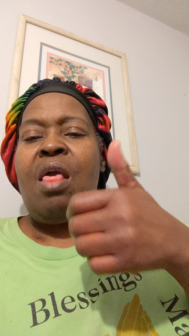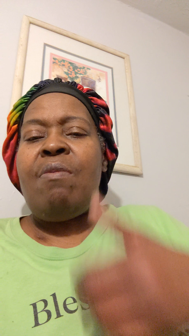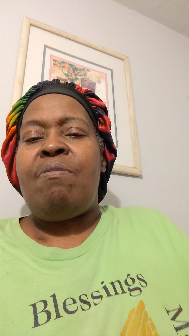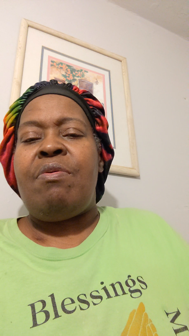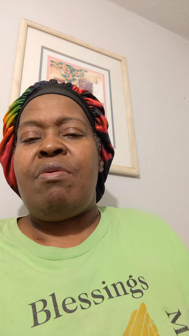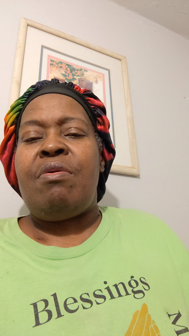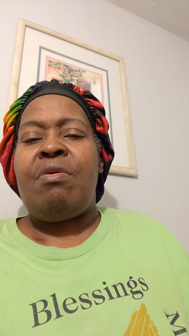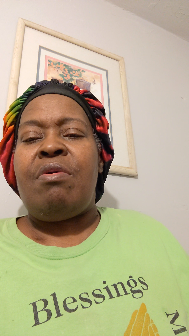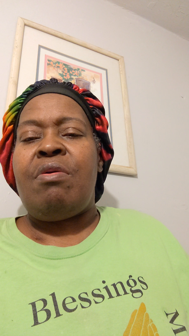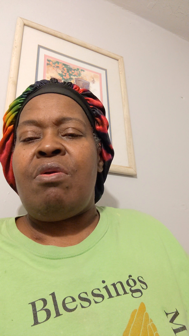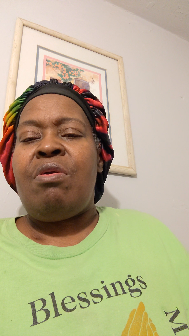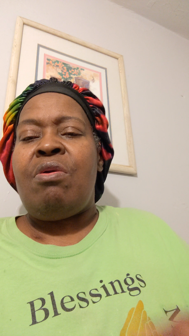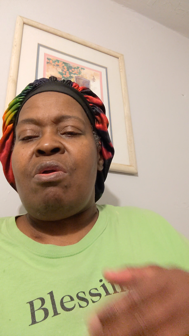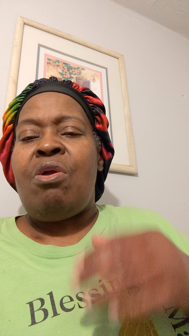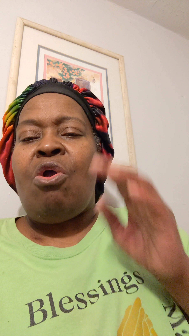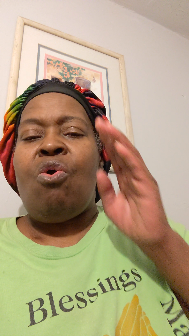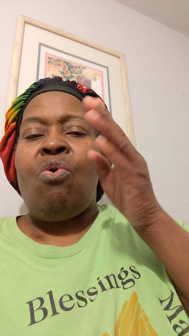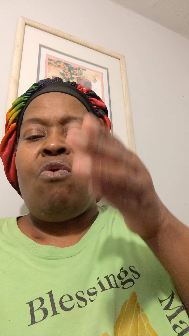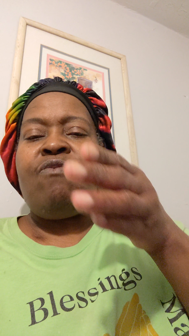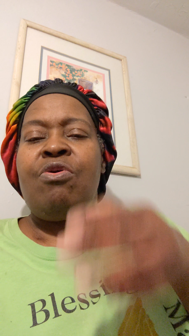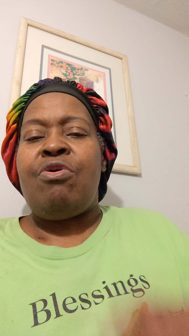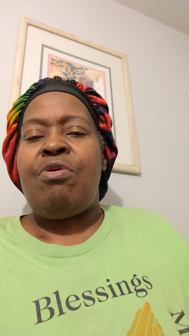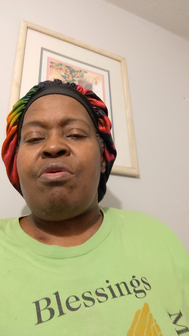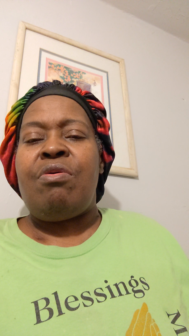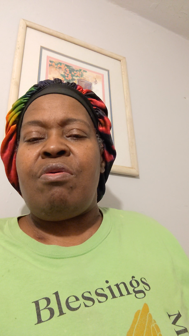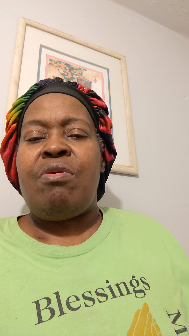over